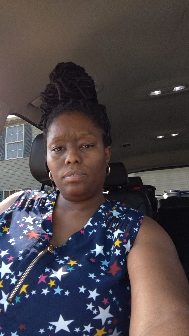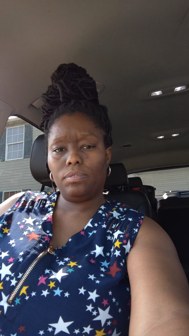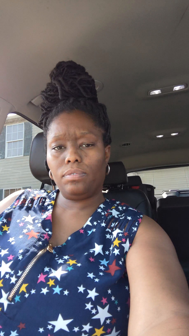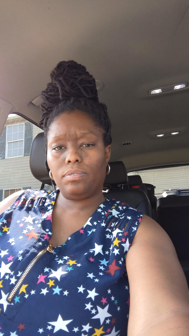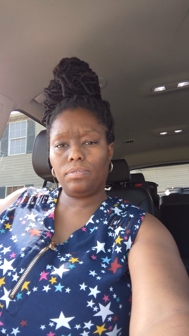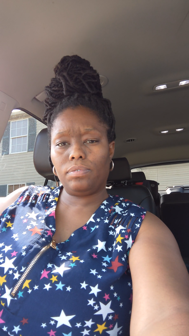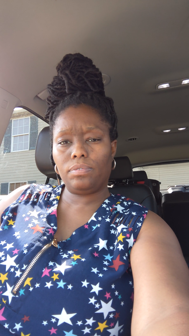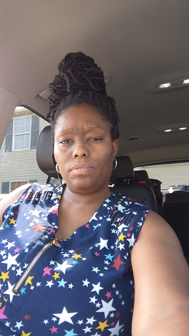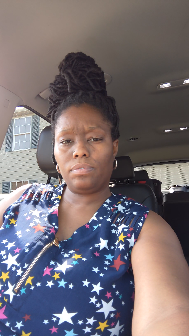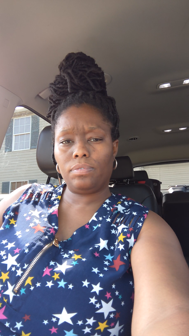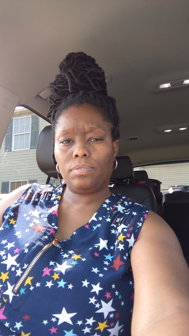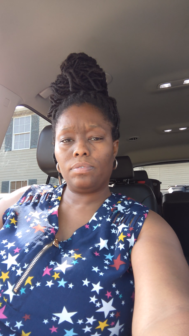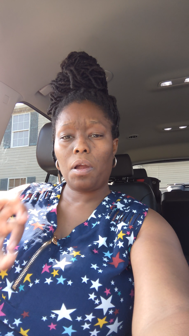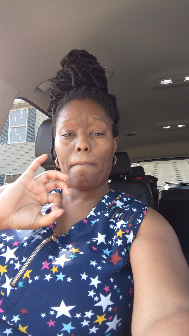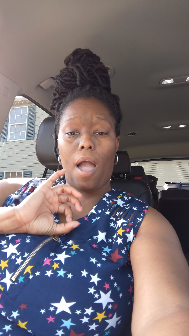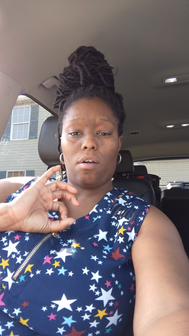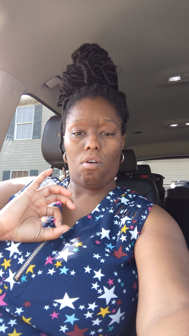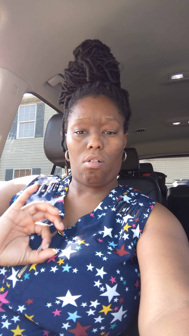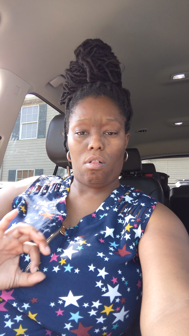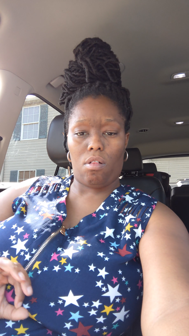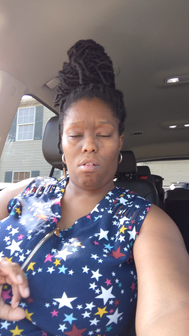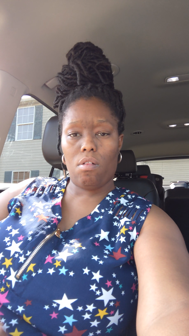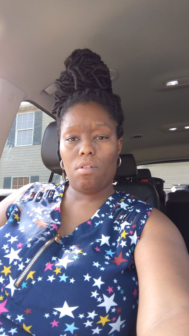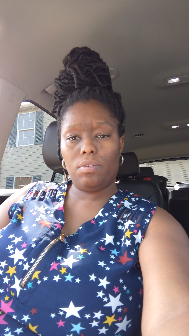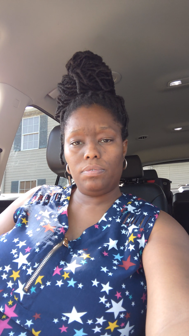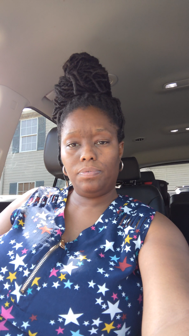button